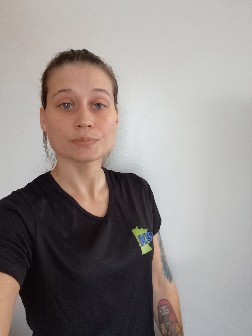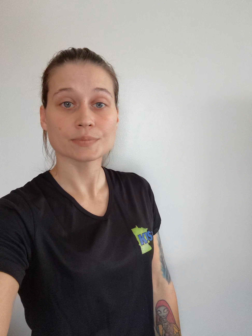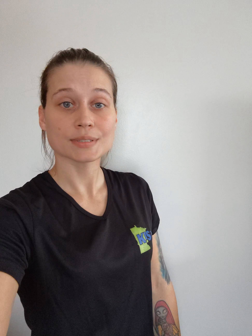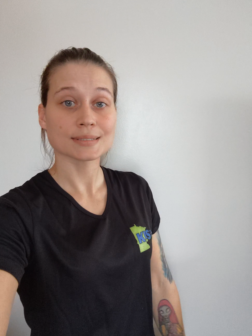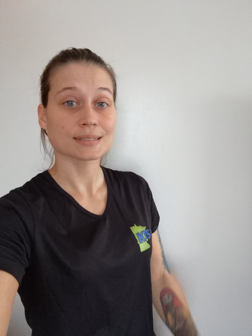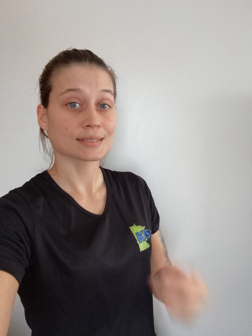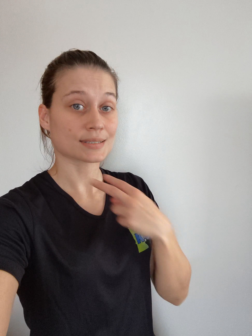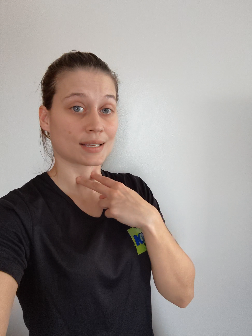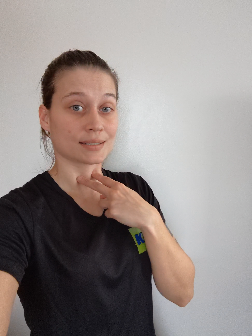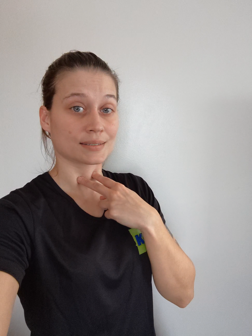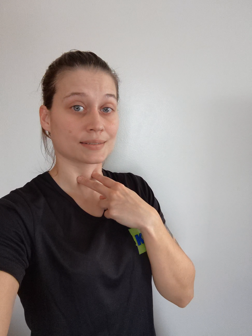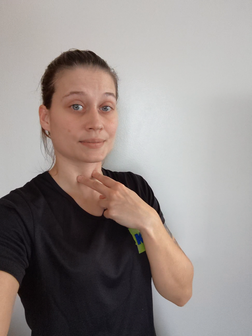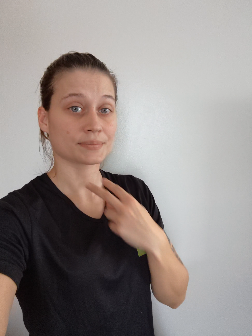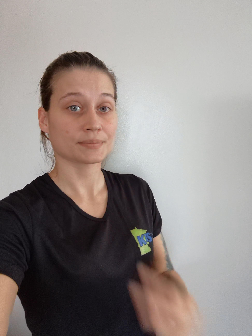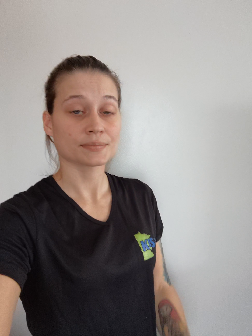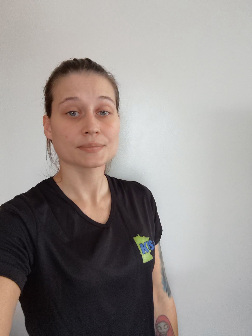stuck